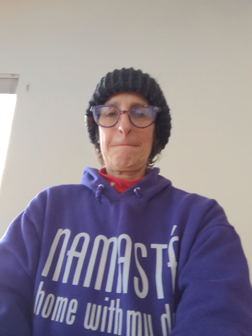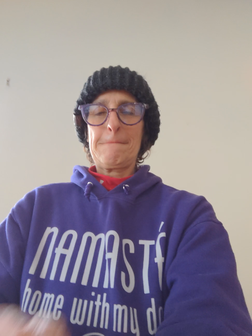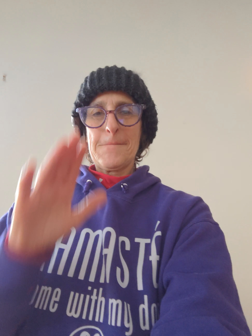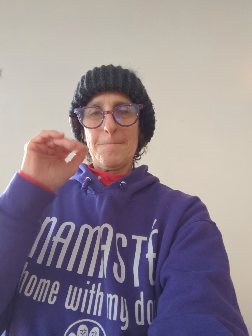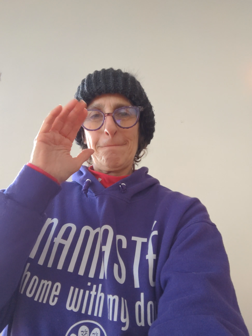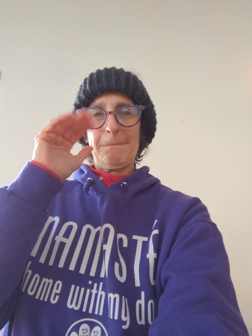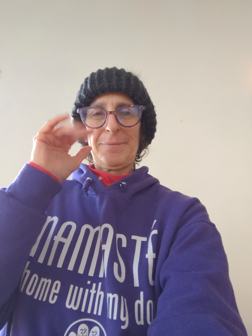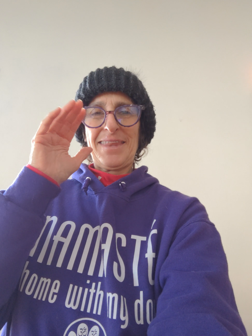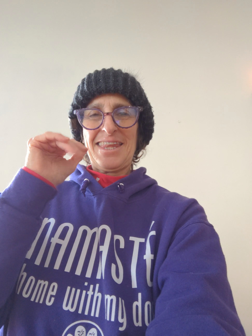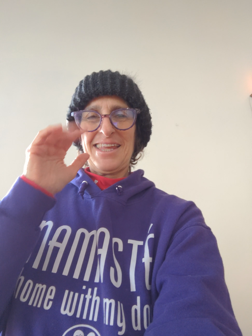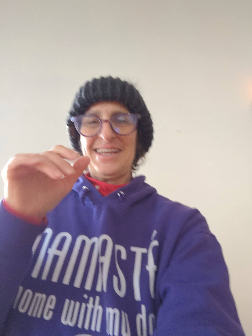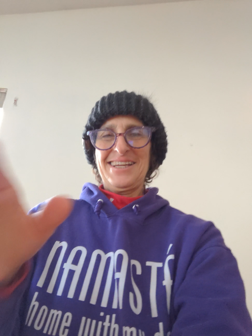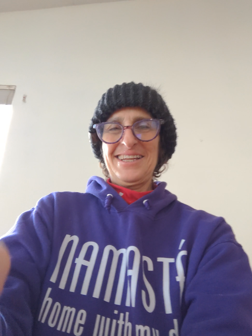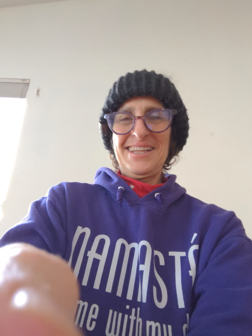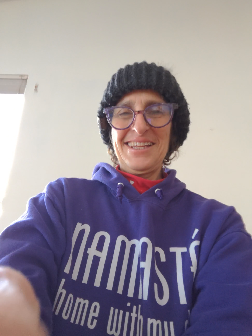bye